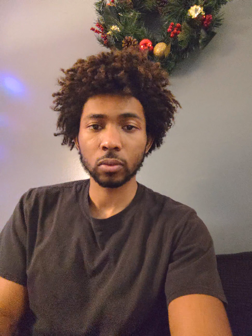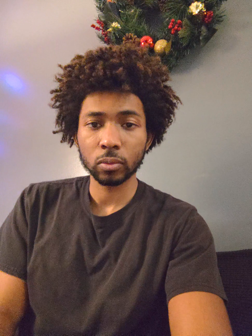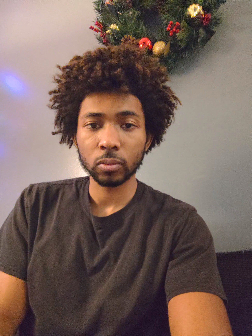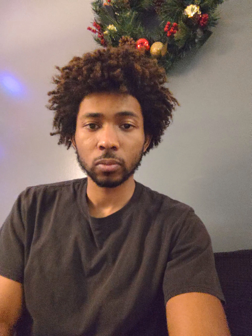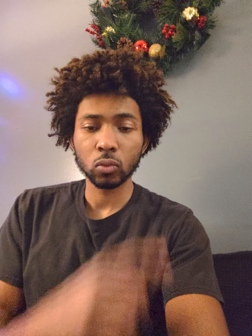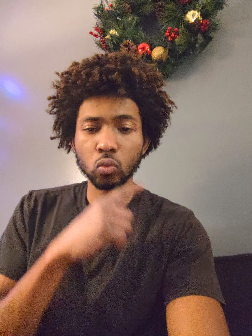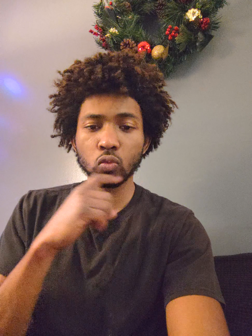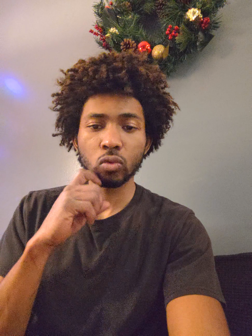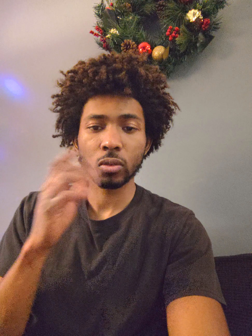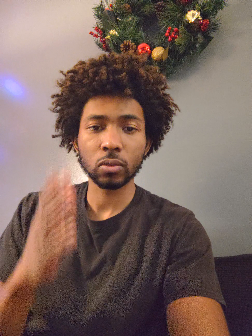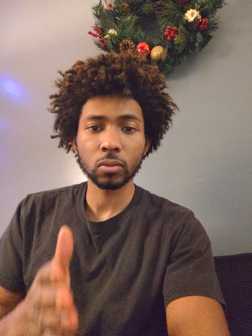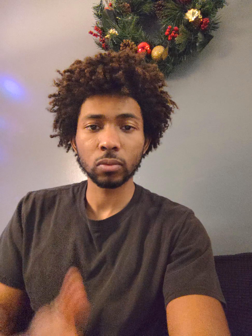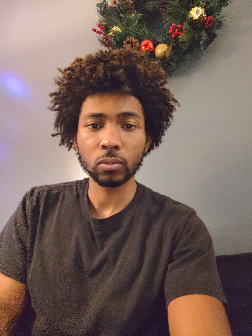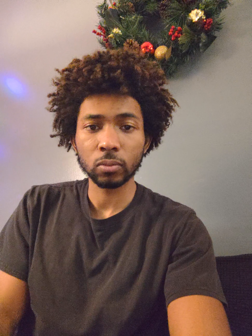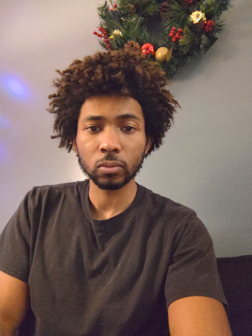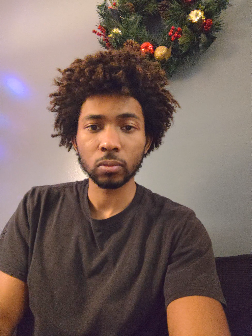dryer